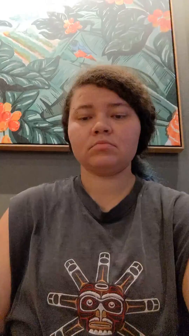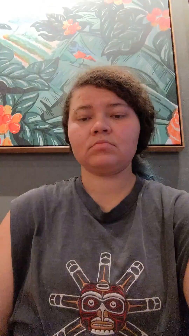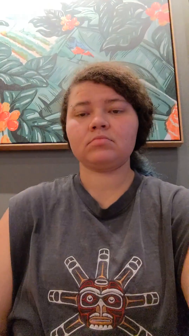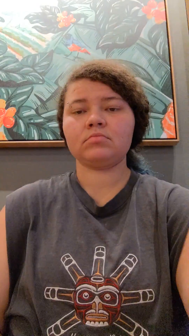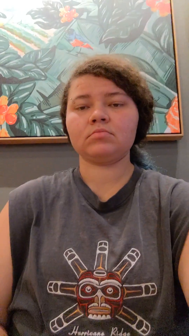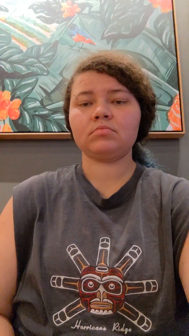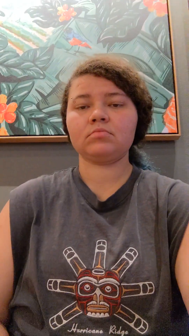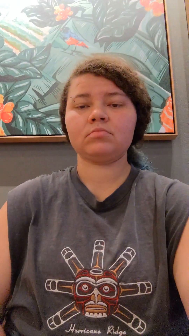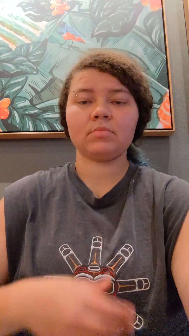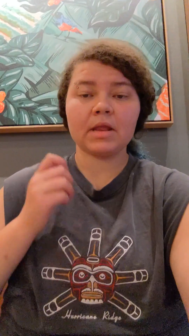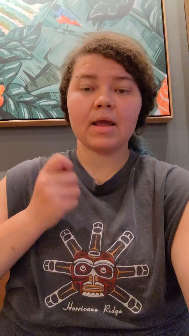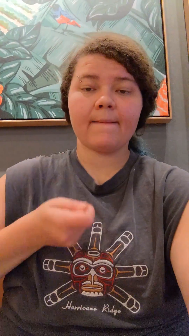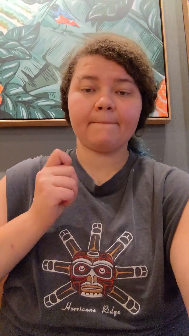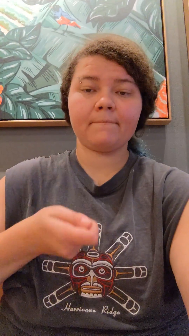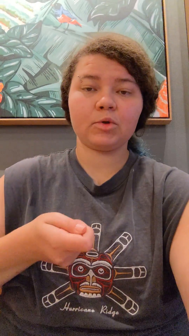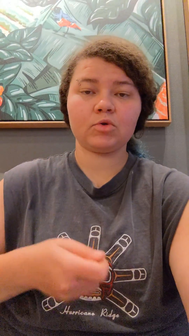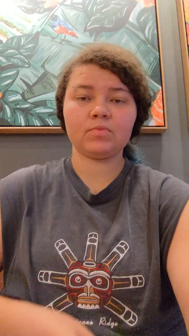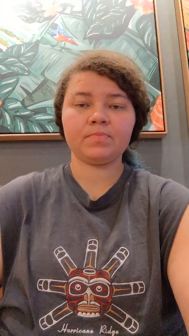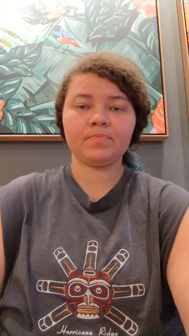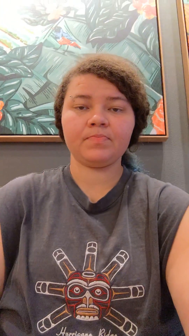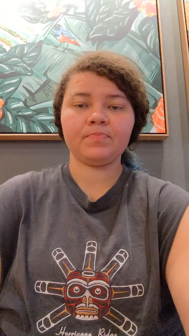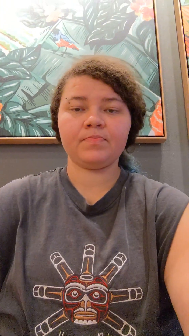hammer